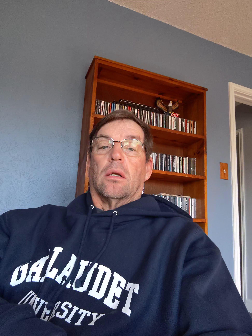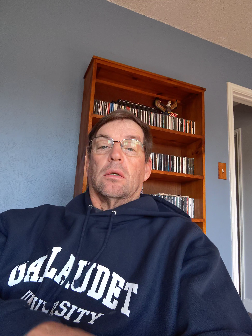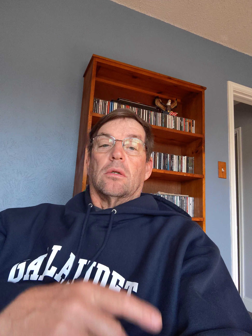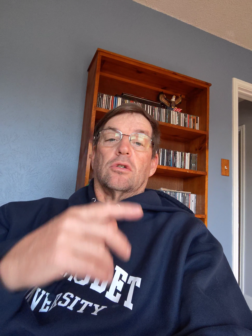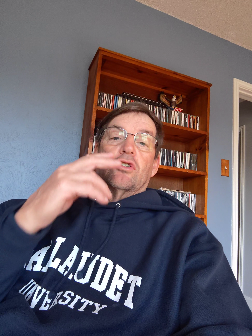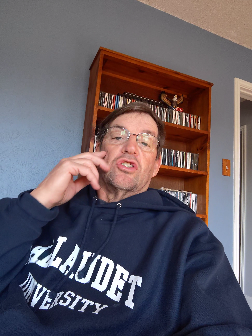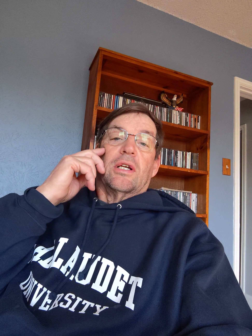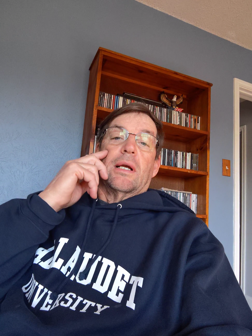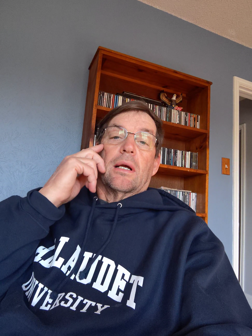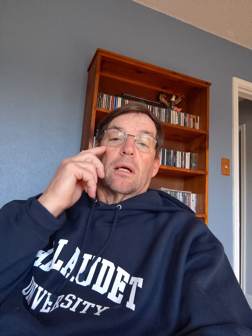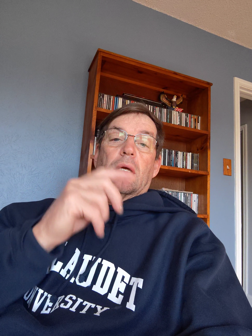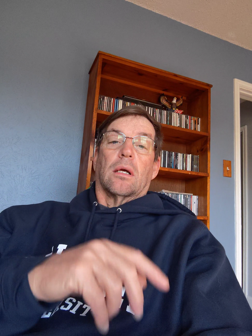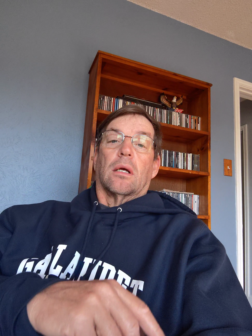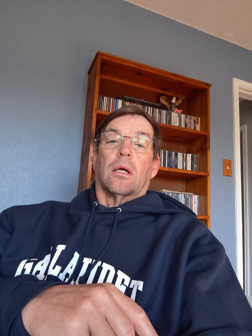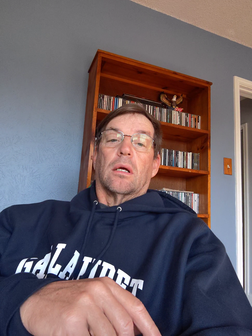cheek